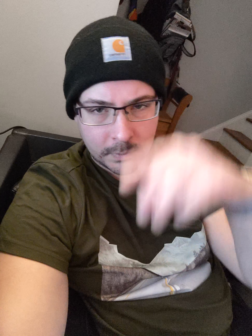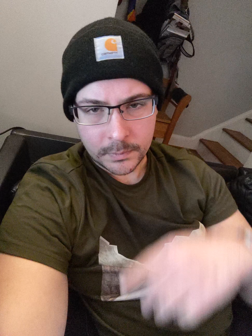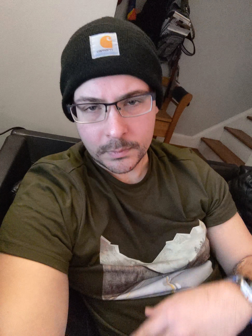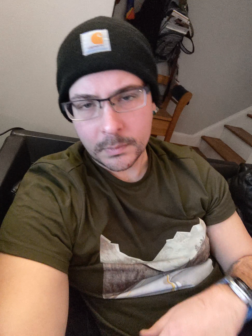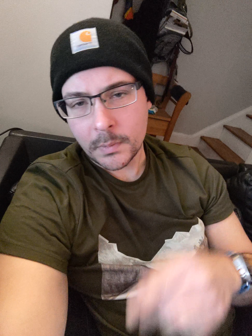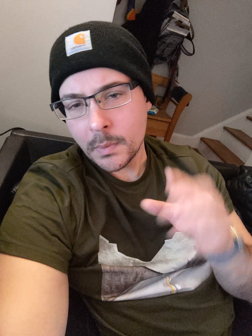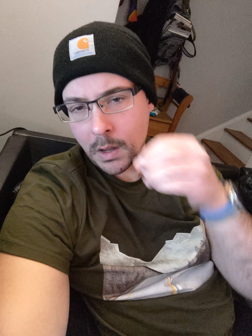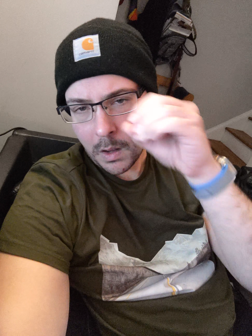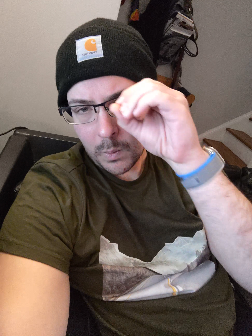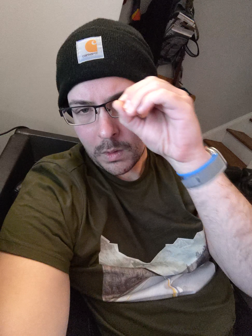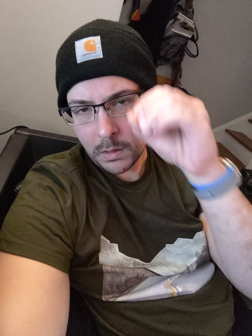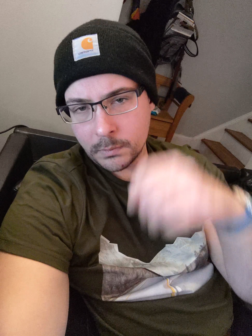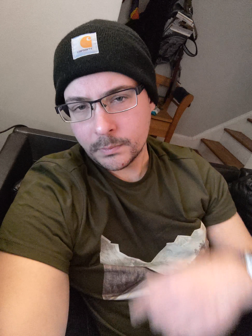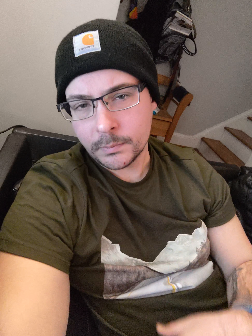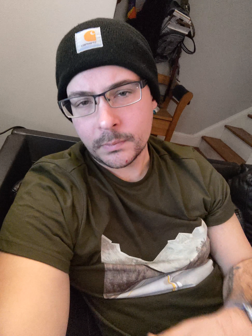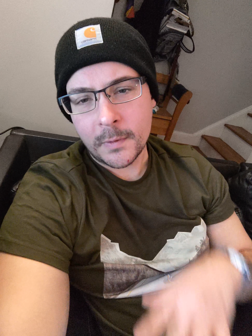owl